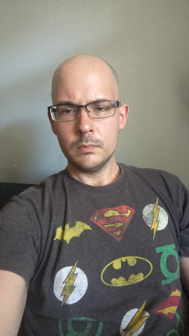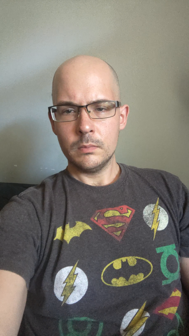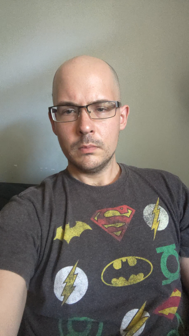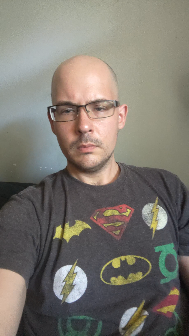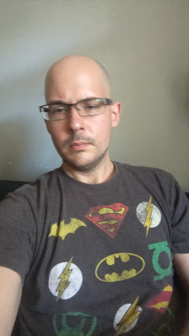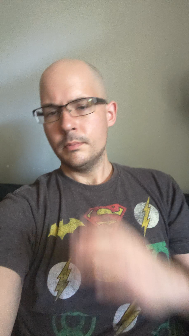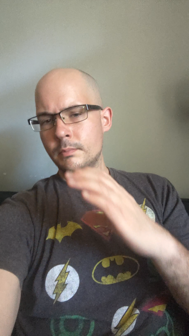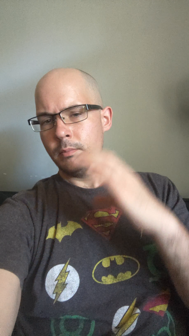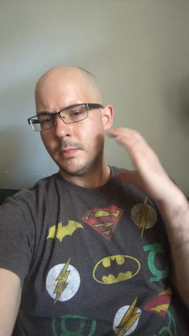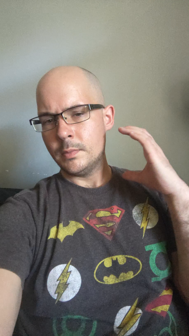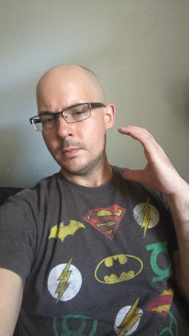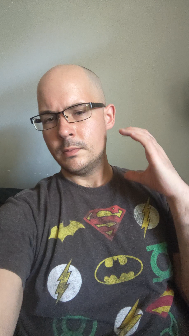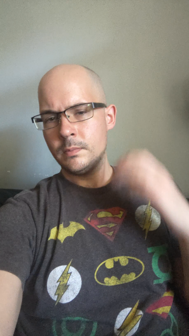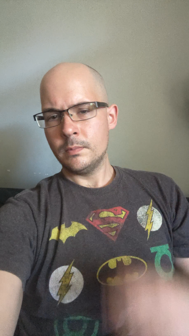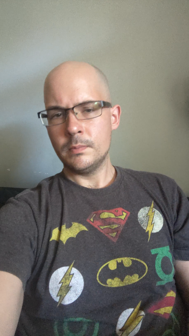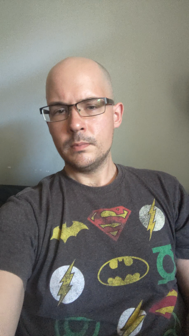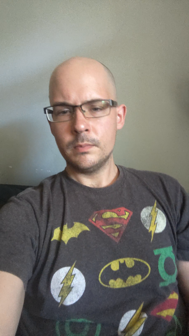bus